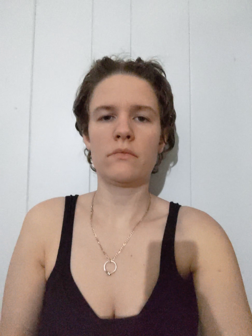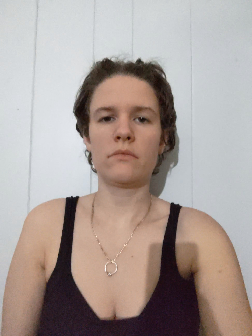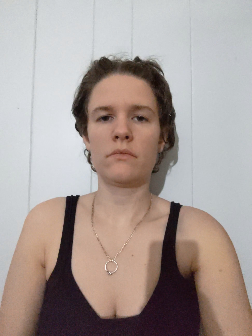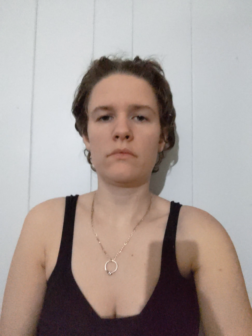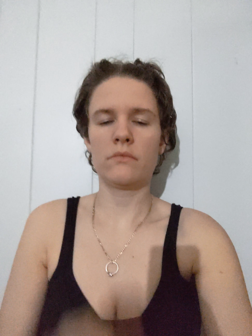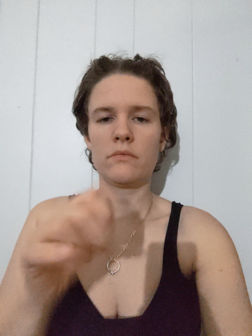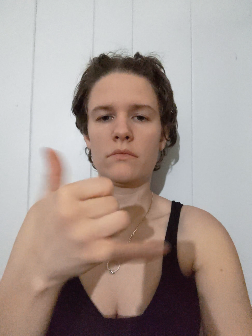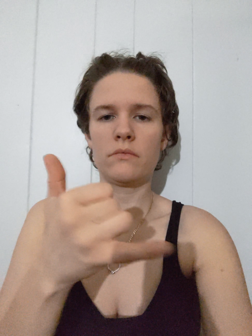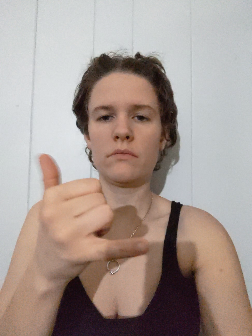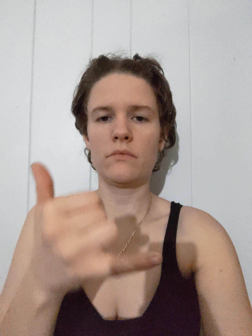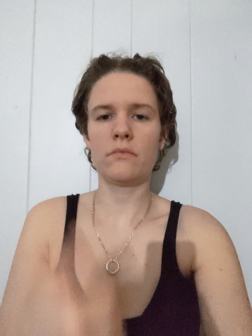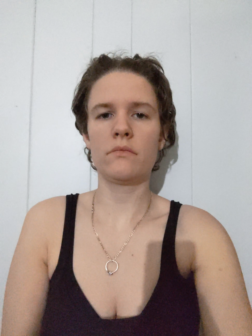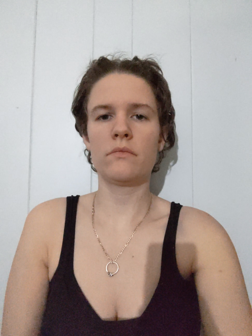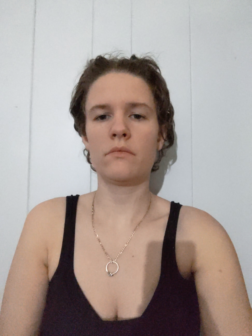yellow